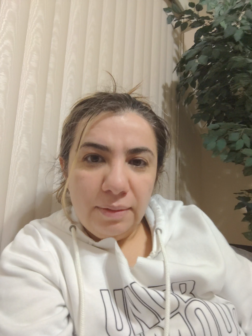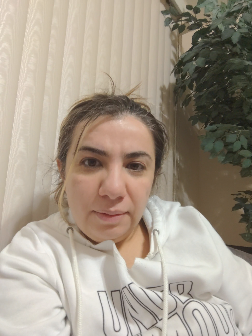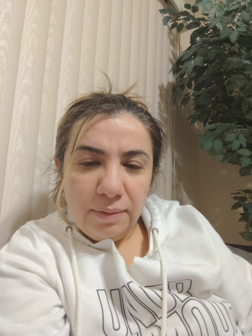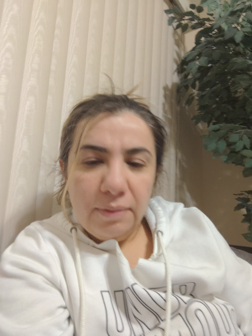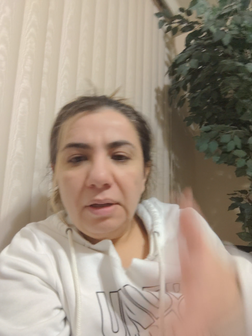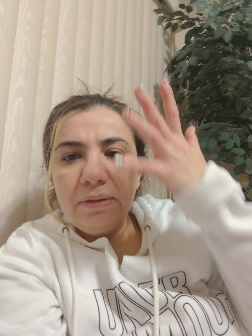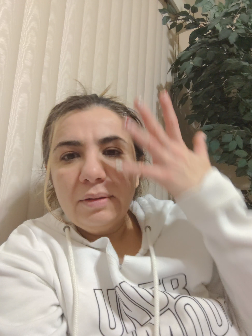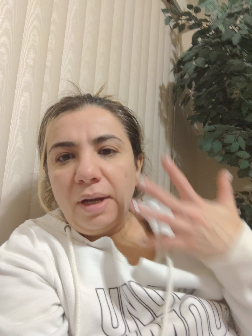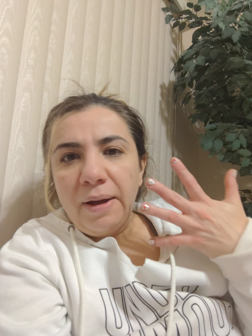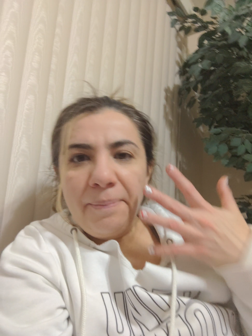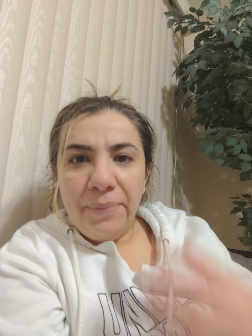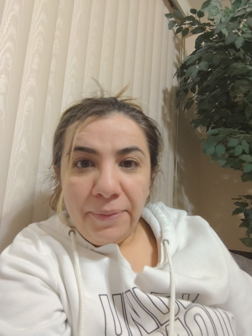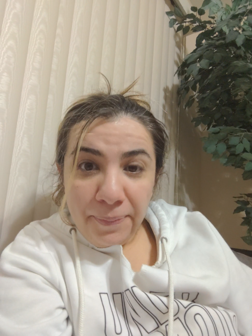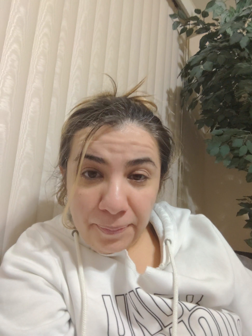sad